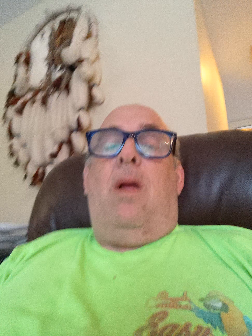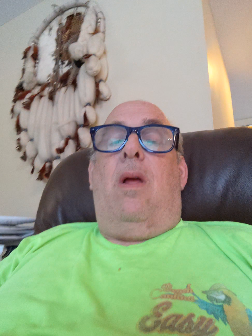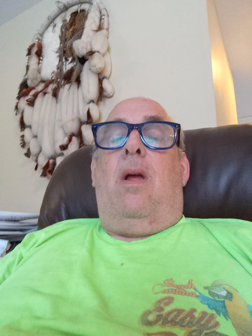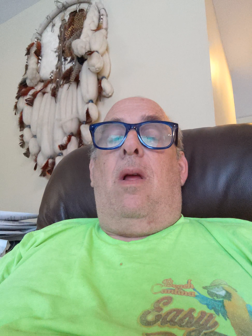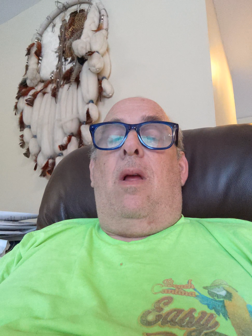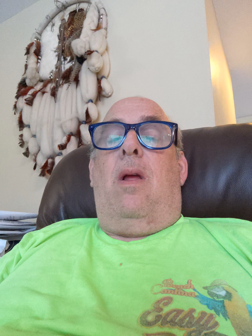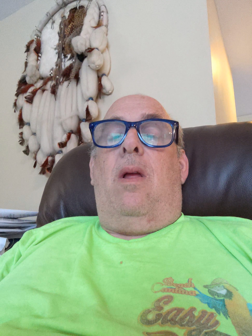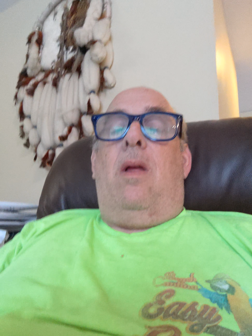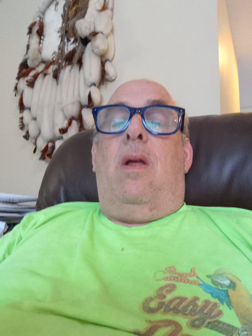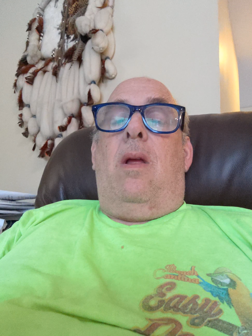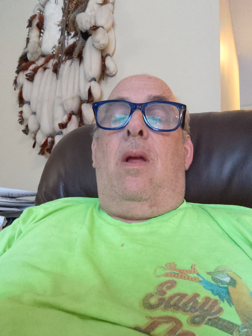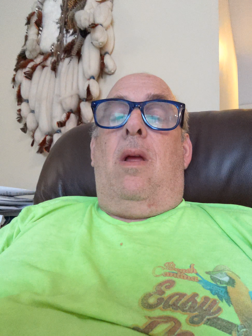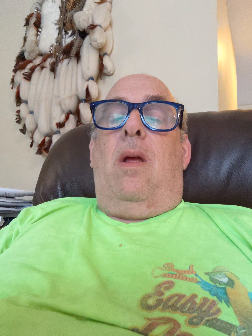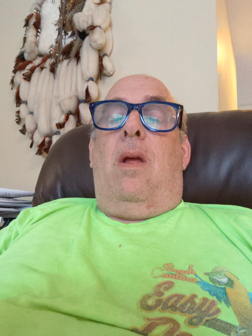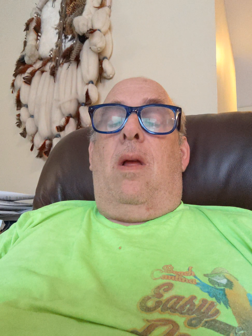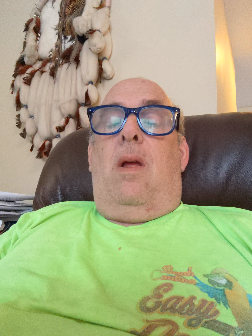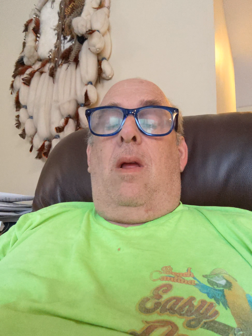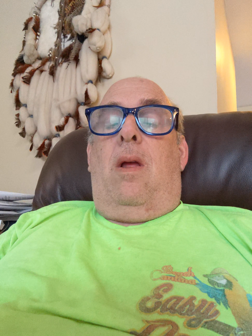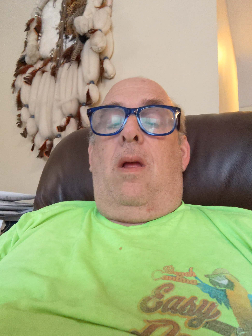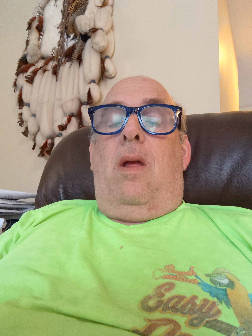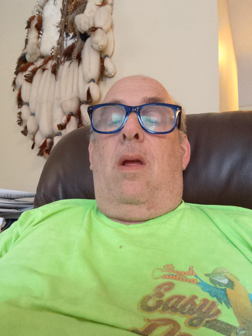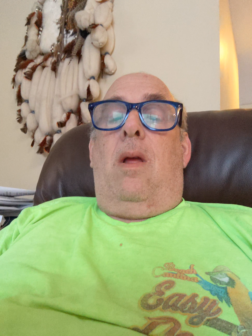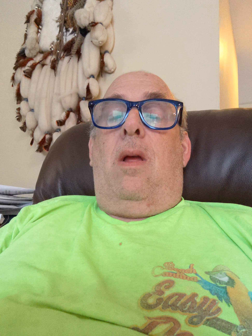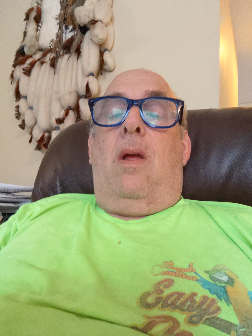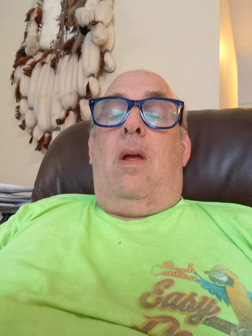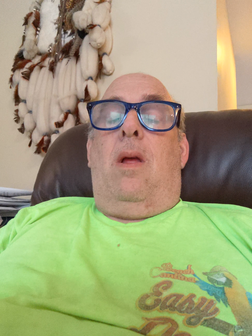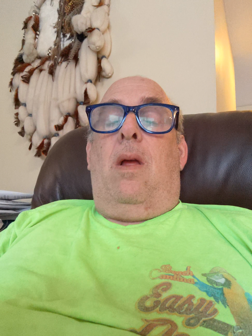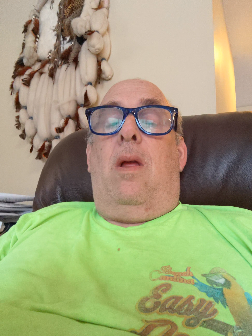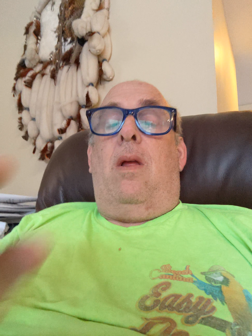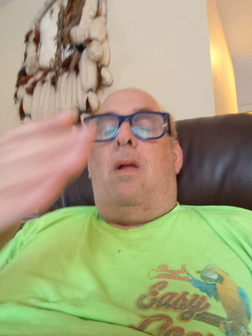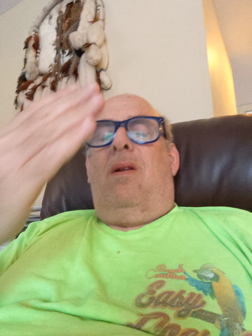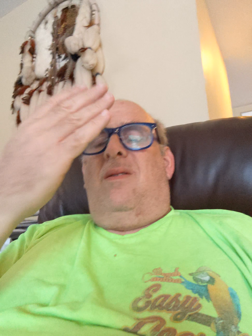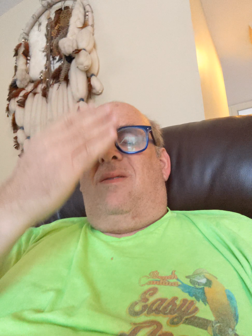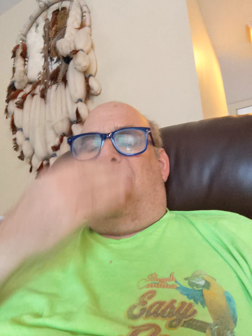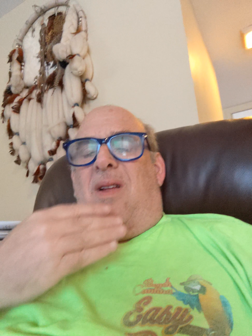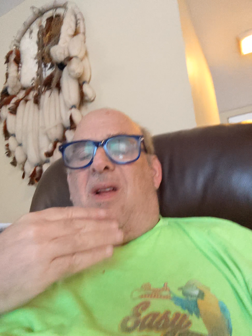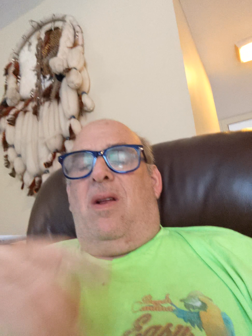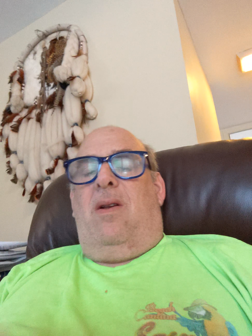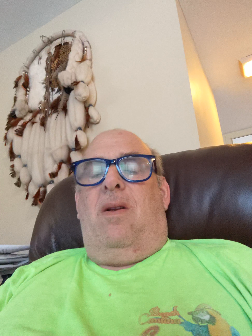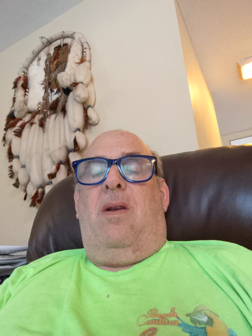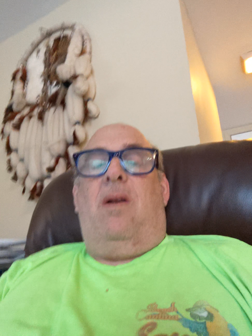sad